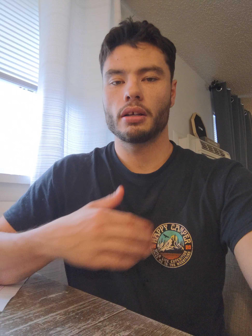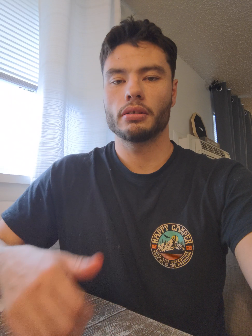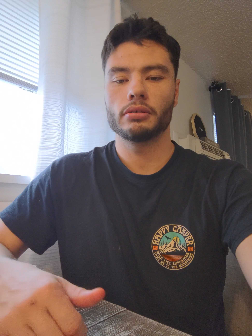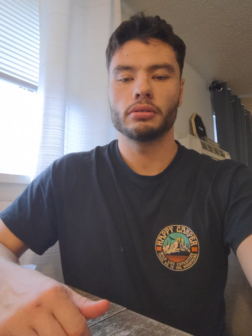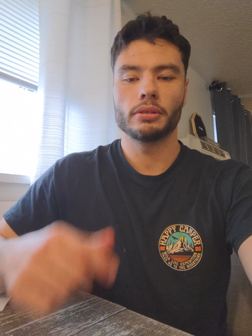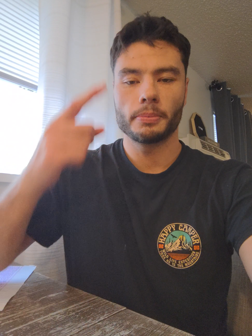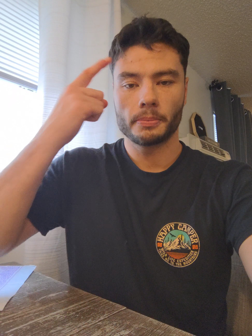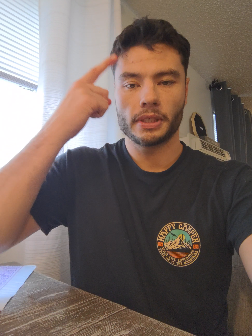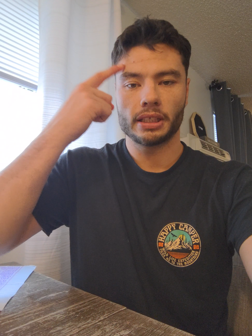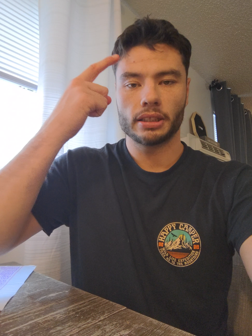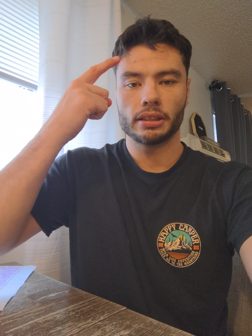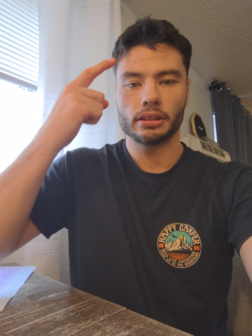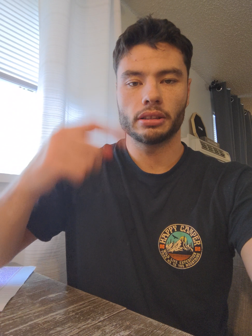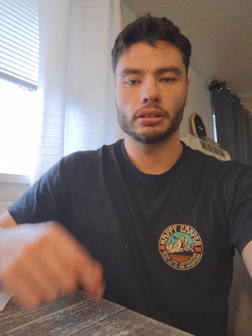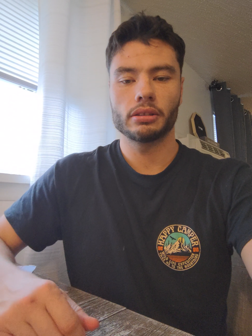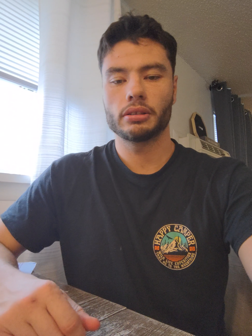penny